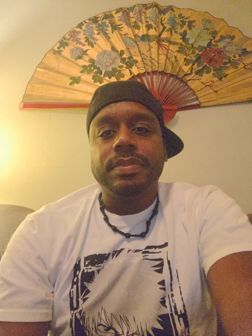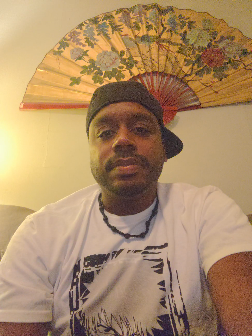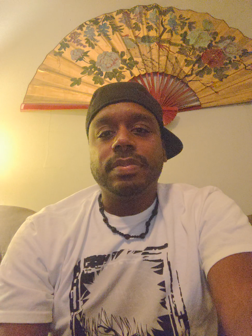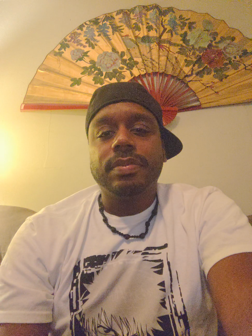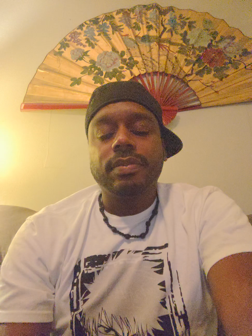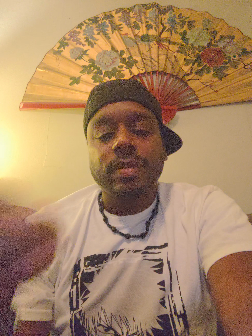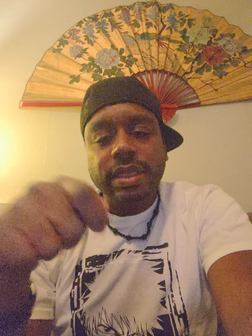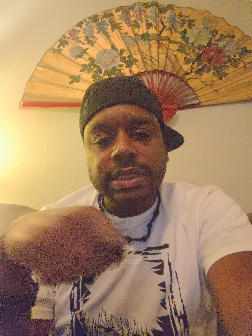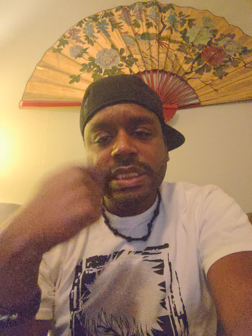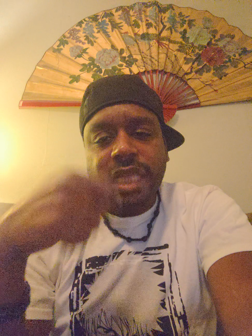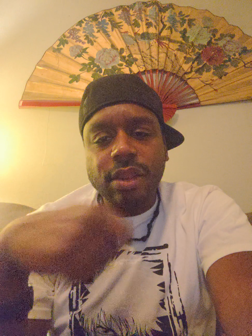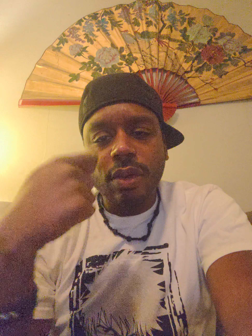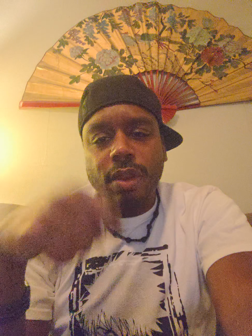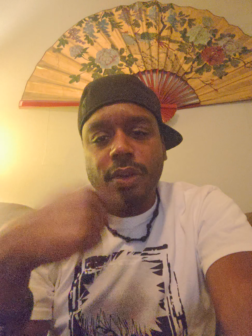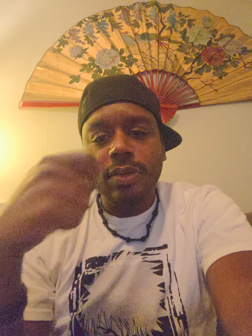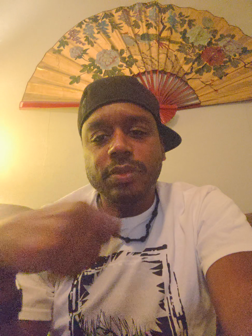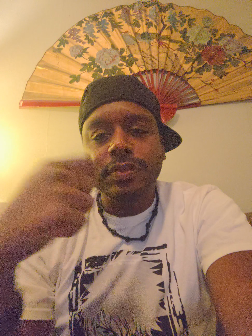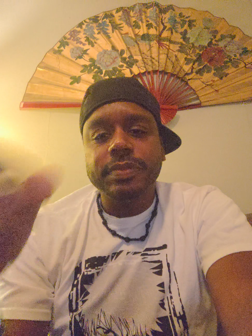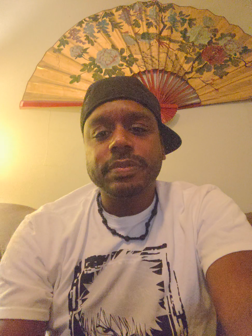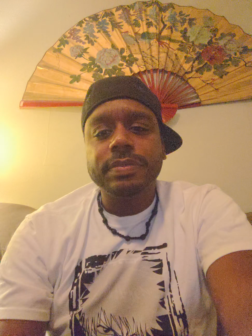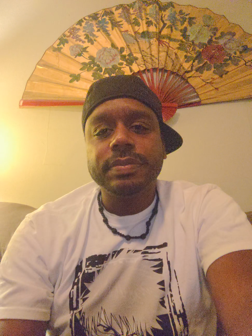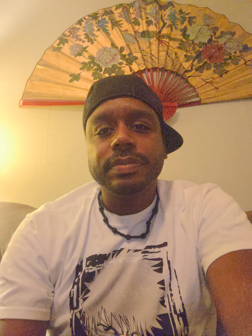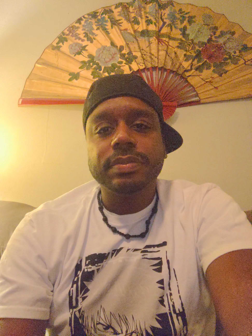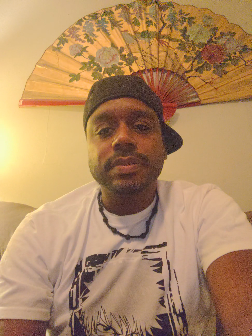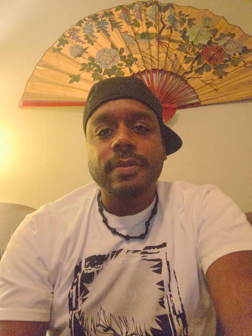cereal